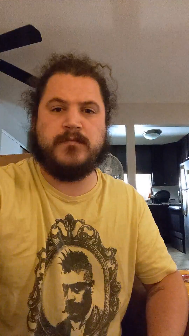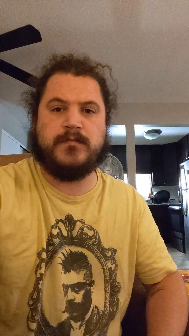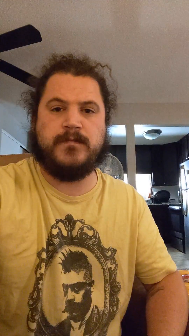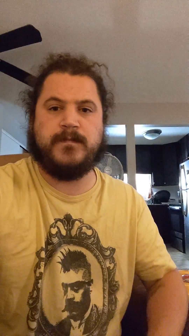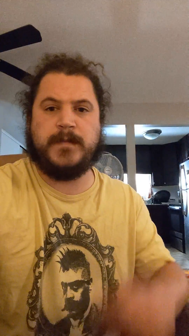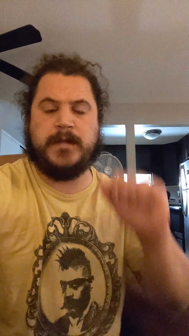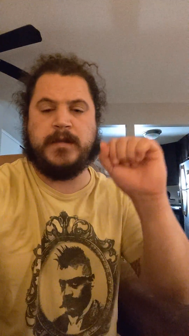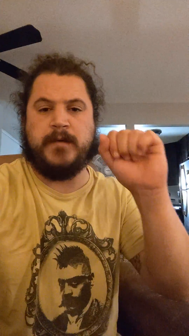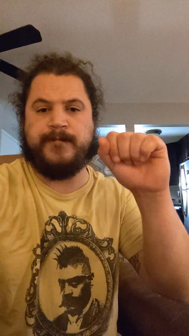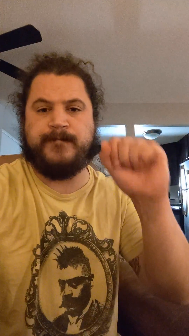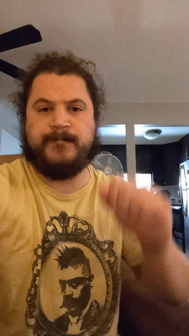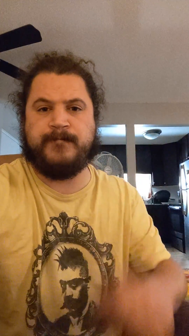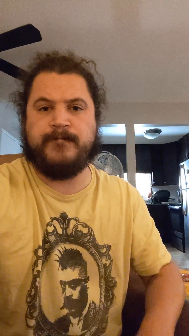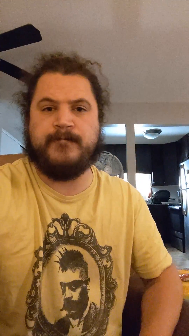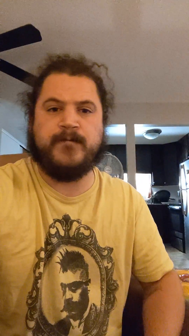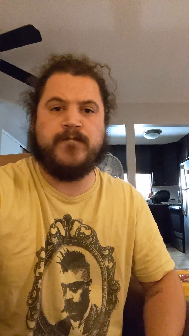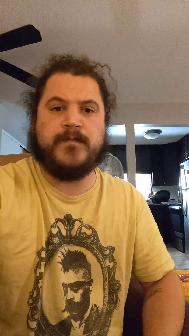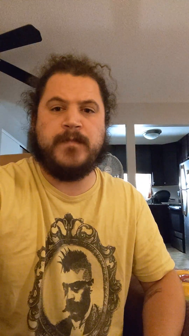knock